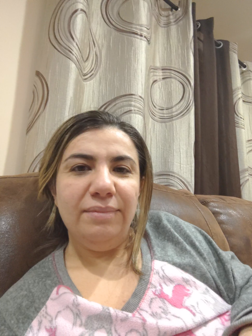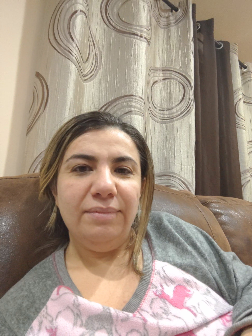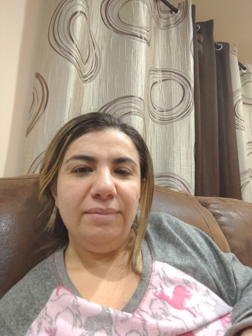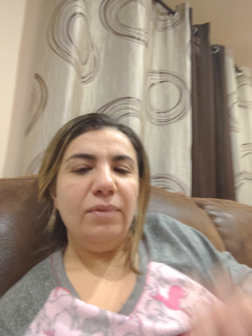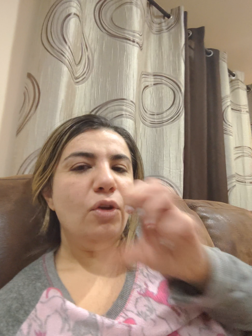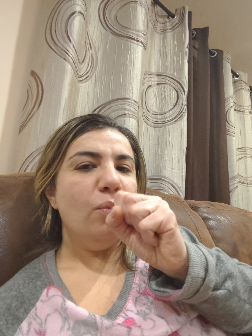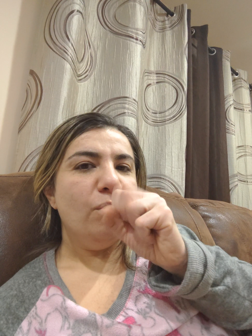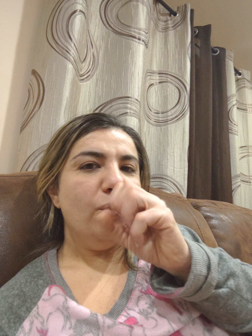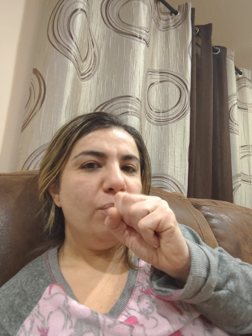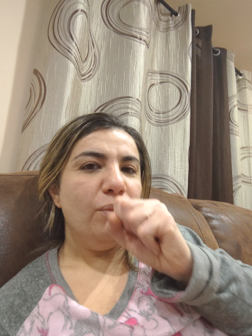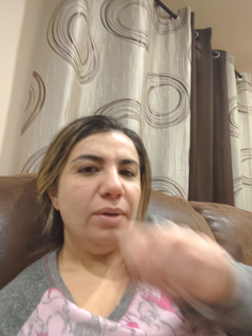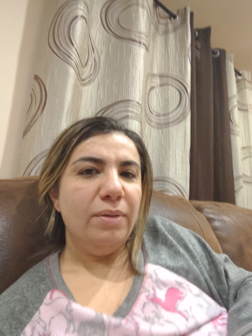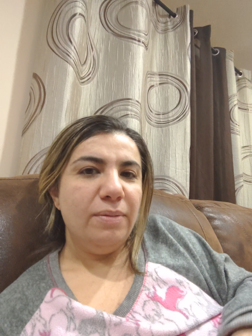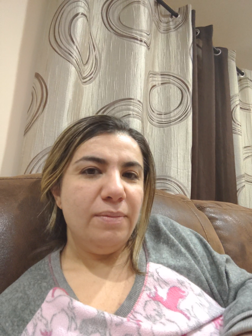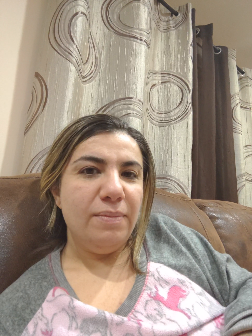orange